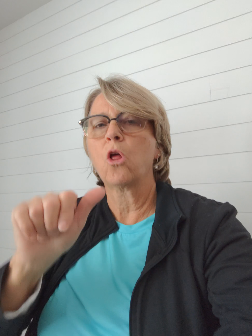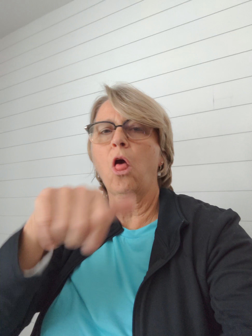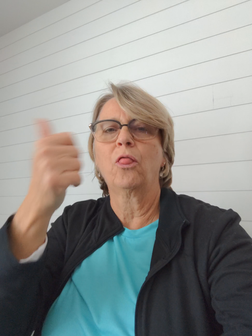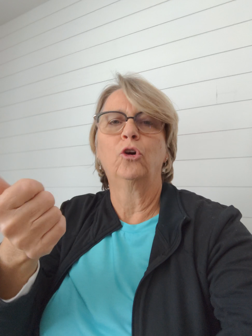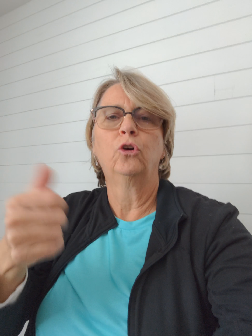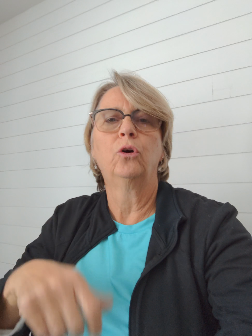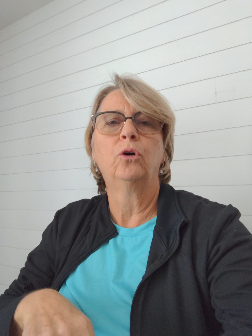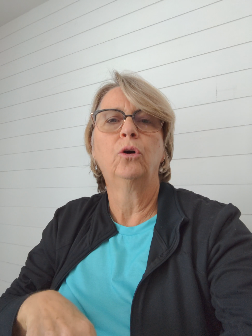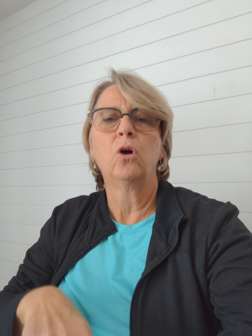another